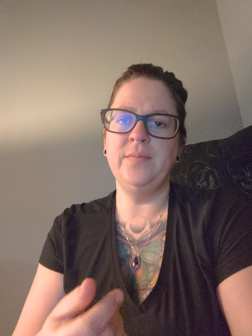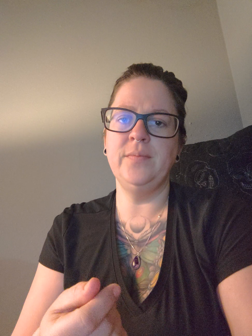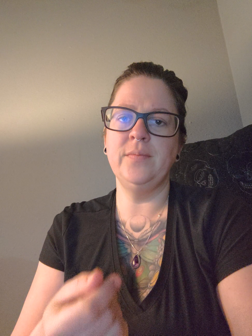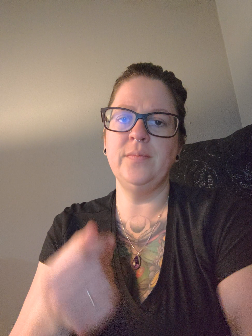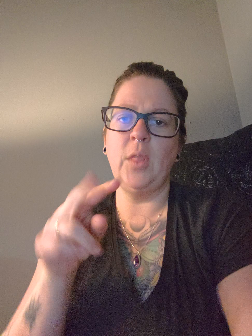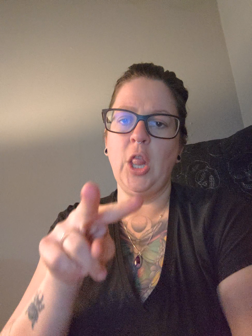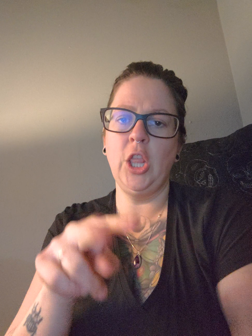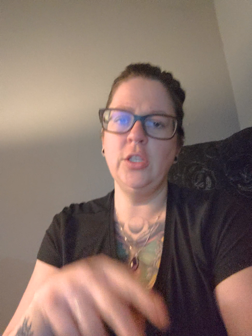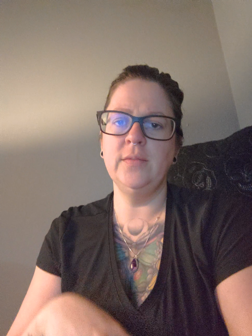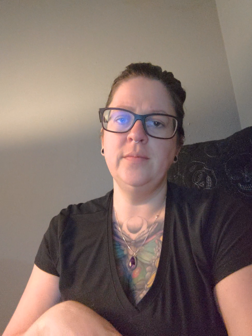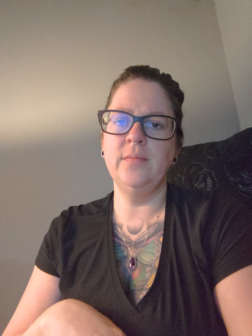look